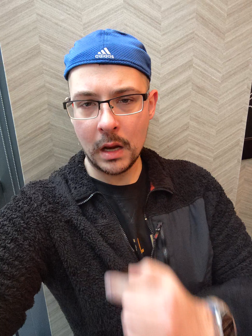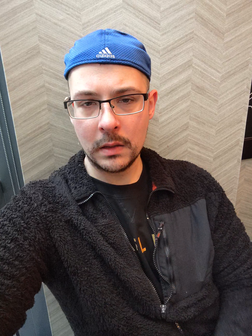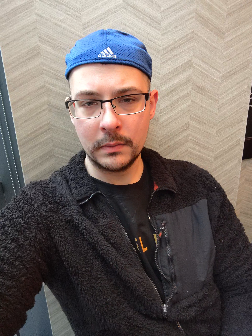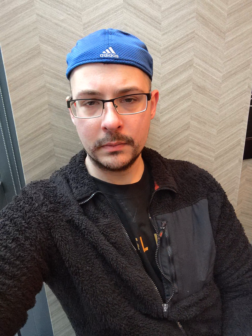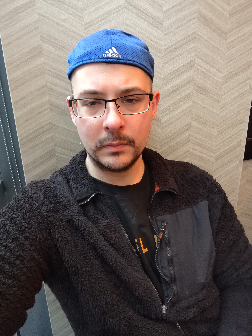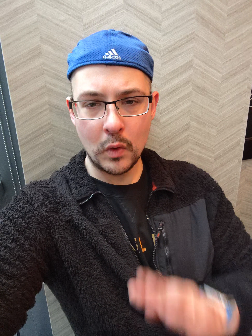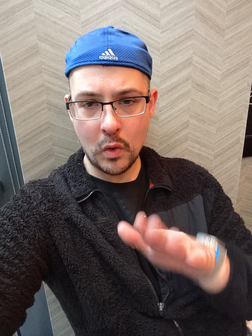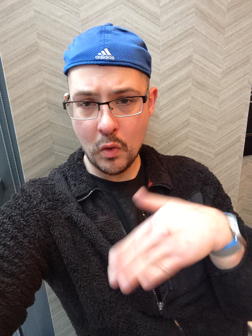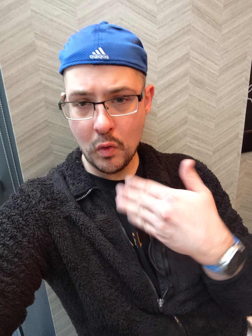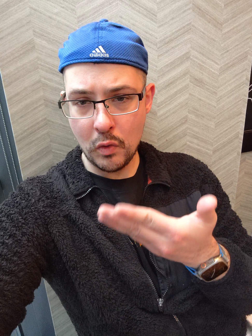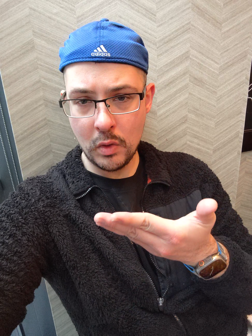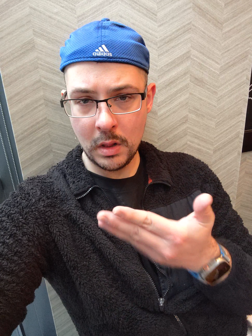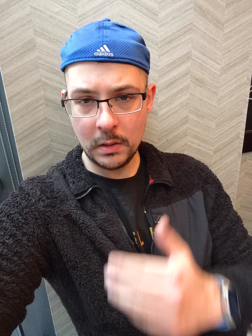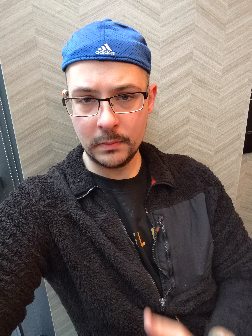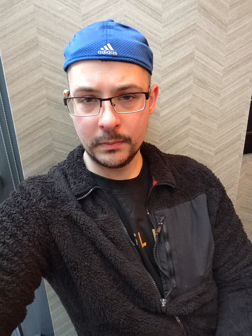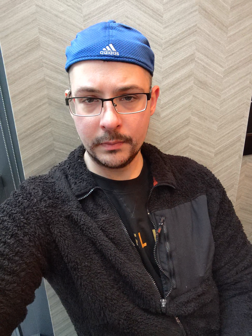all